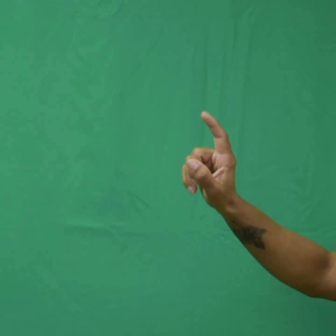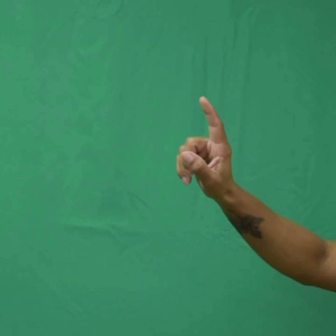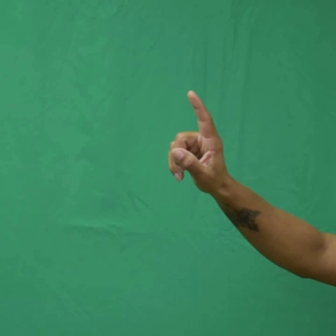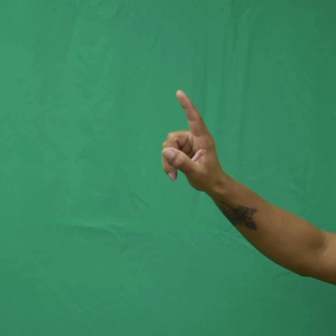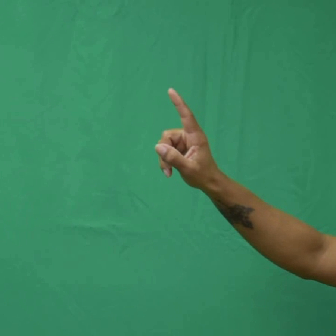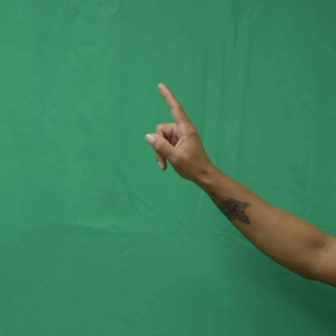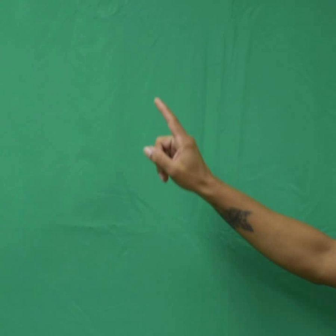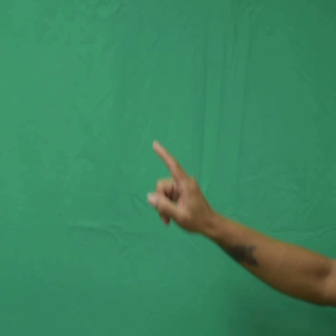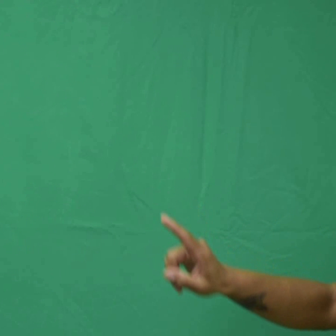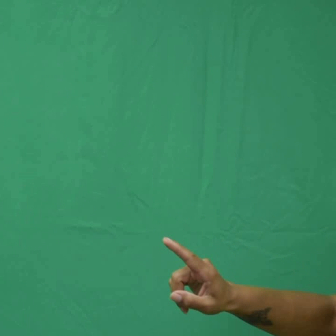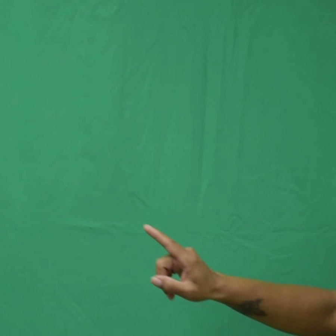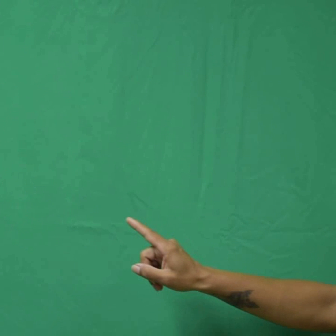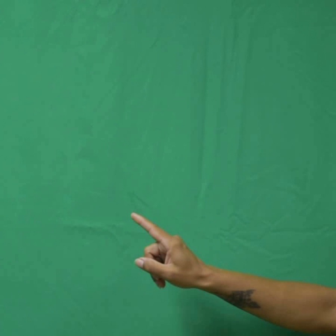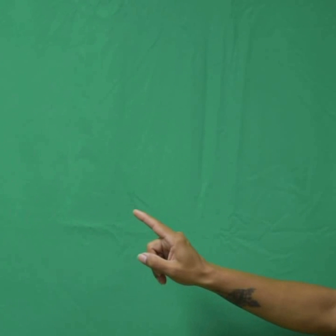Z